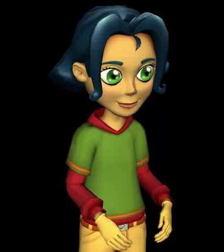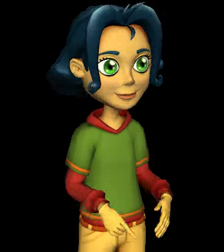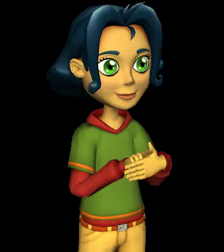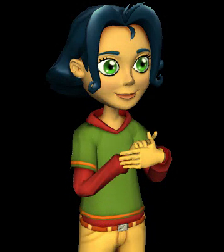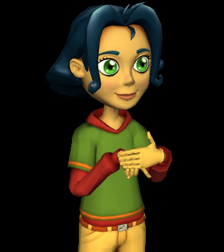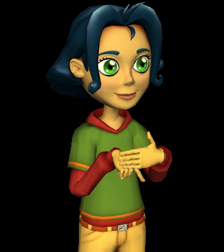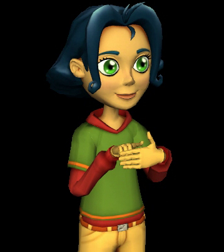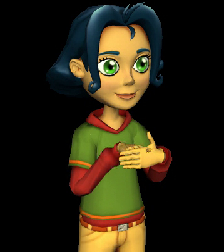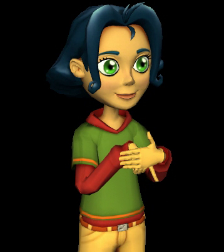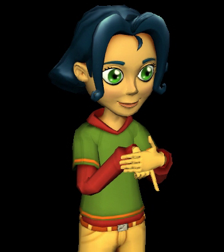يلغي